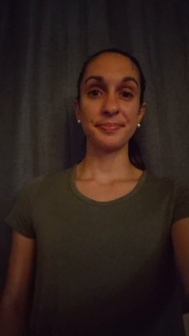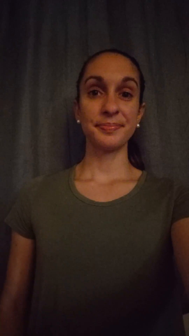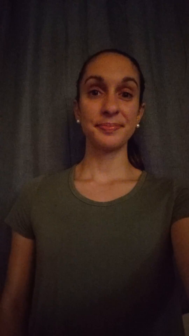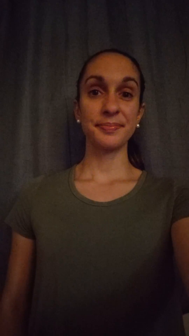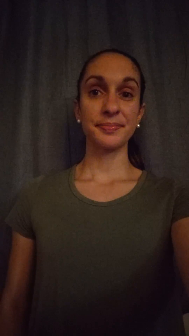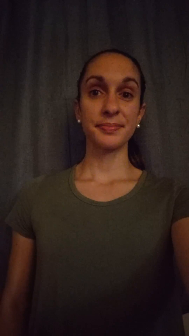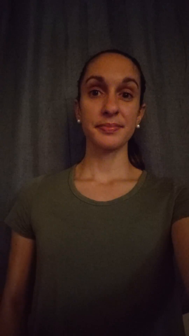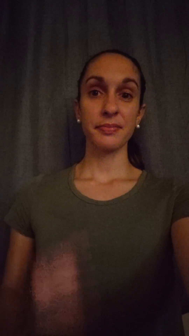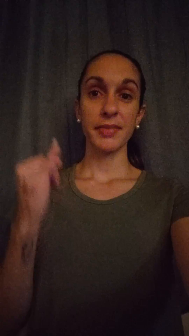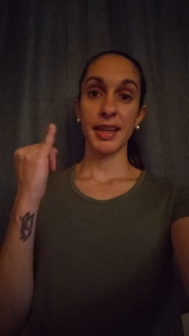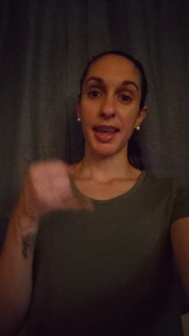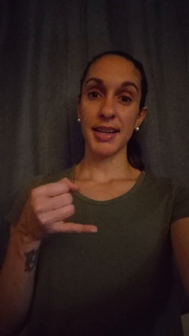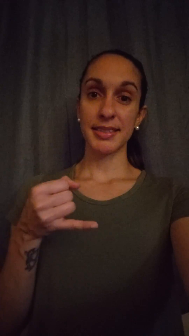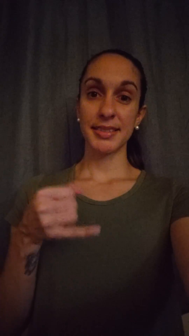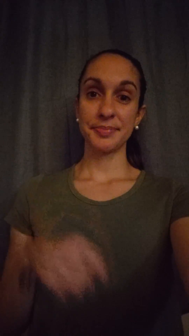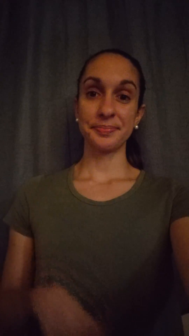last